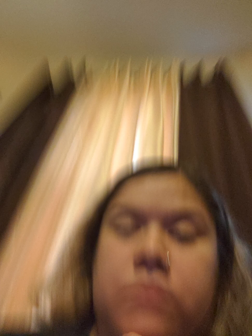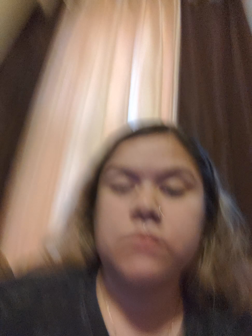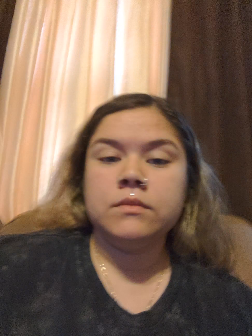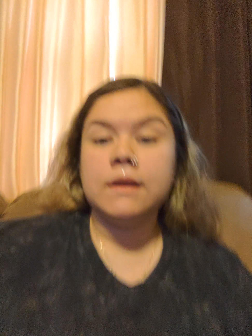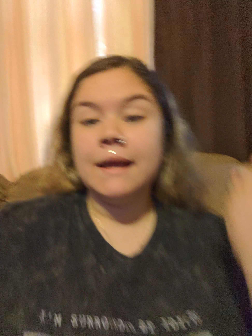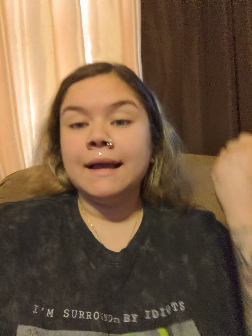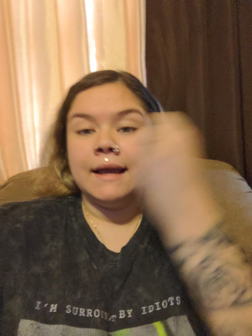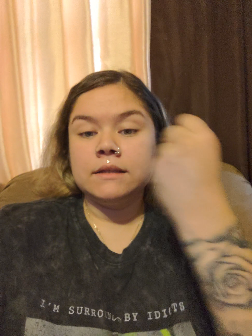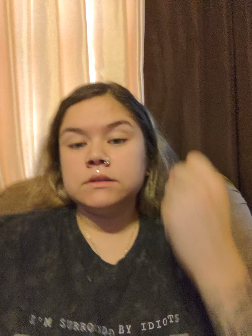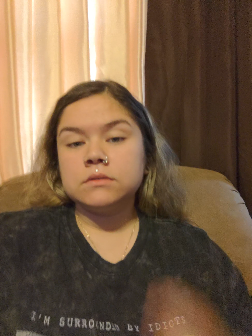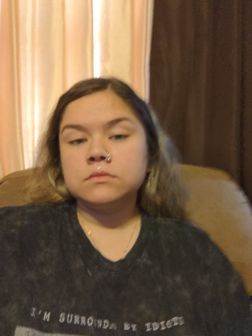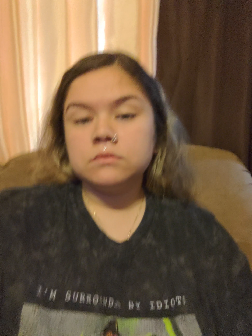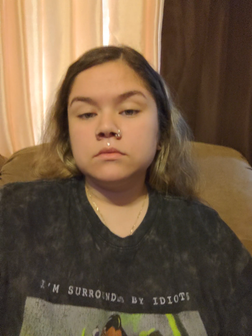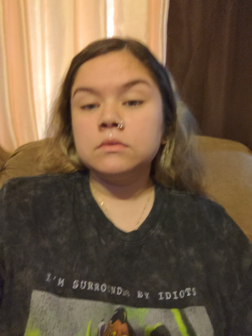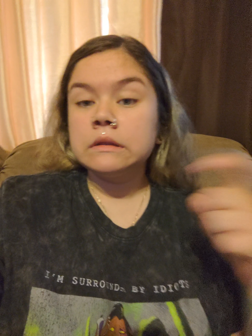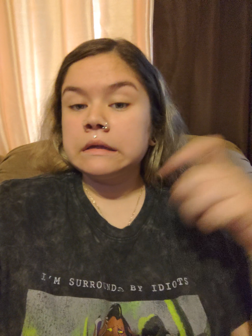hit